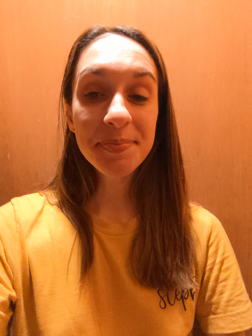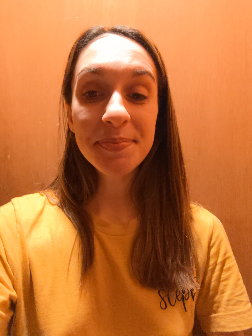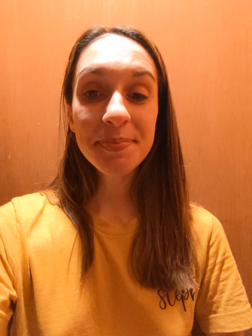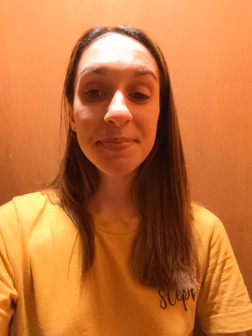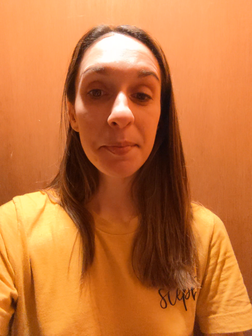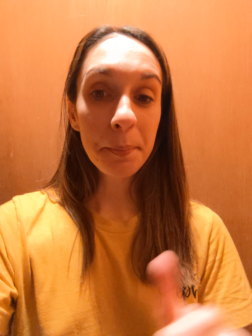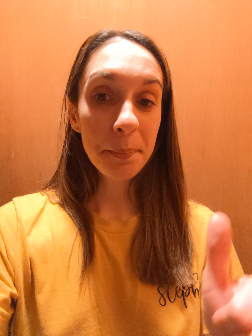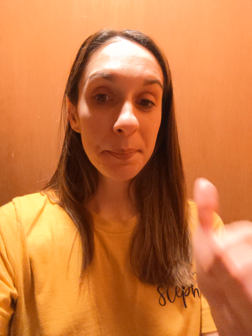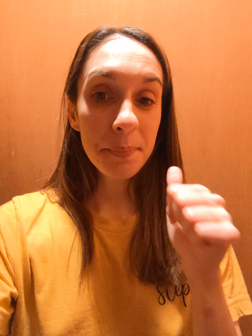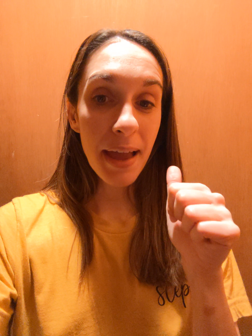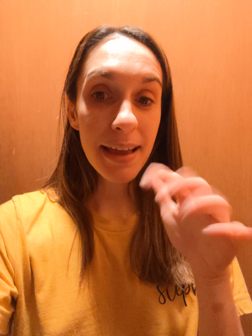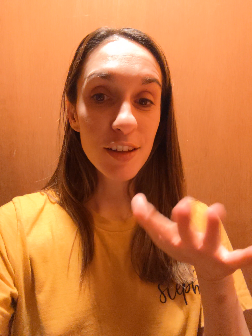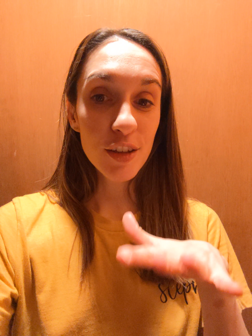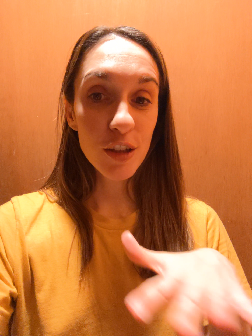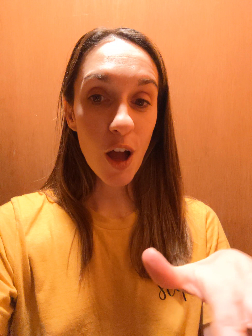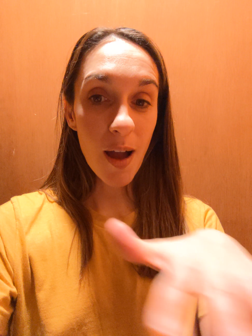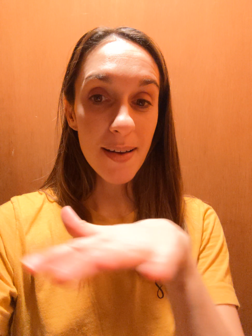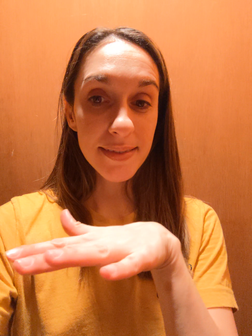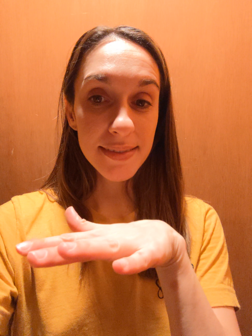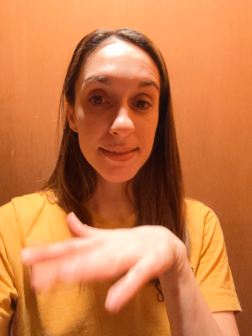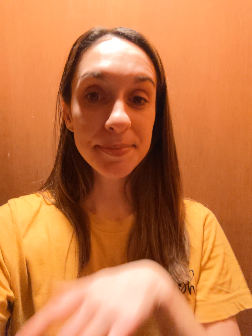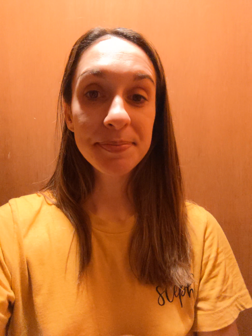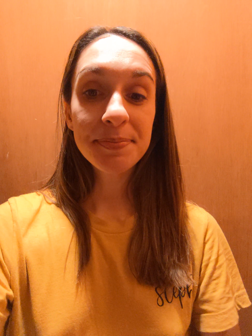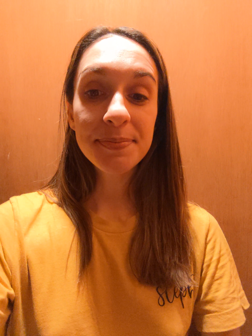backyard